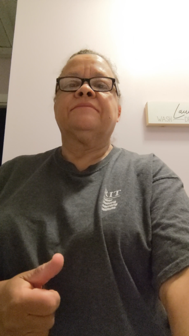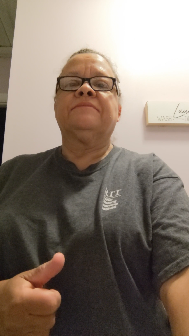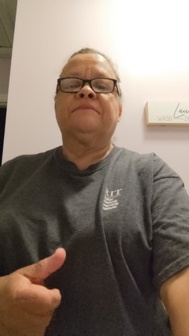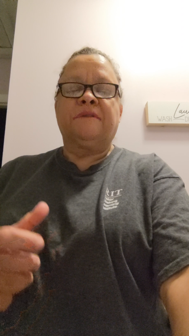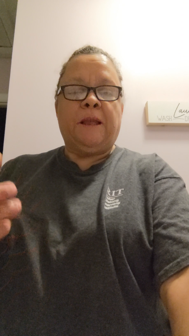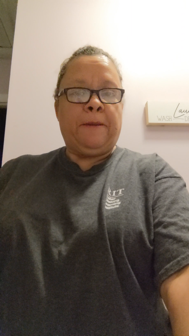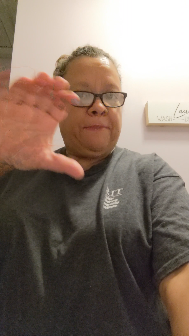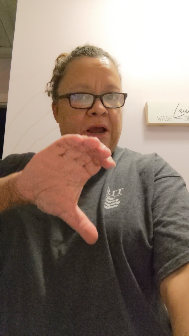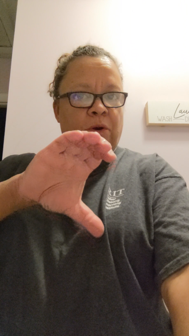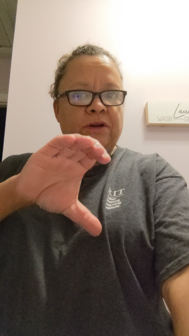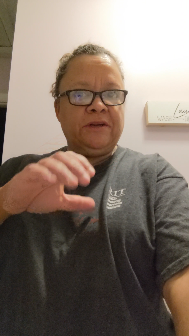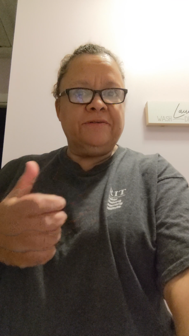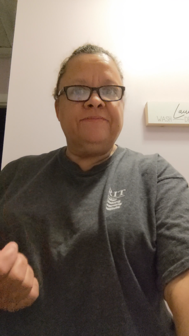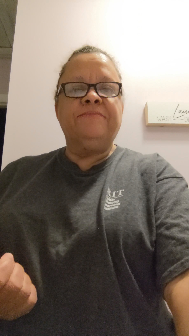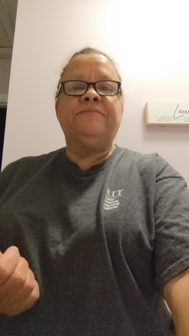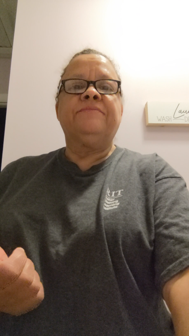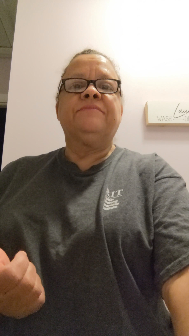pour